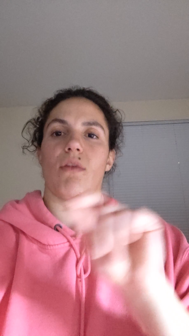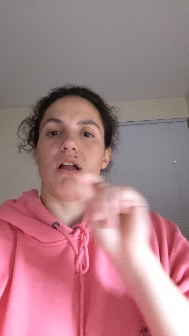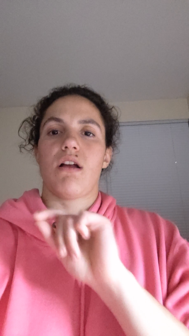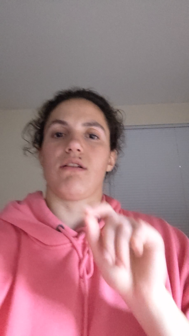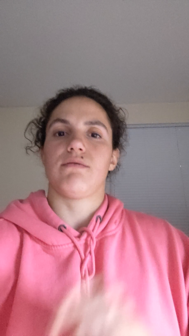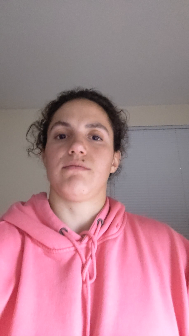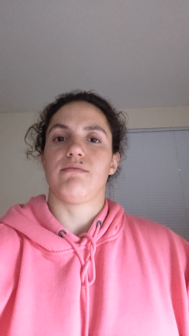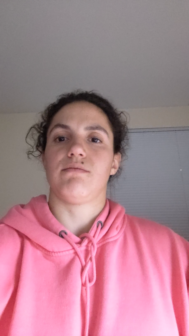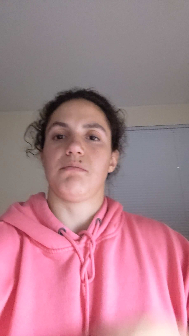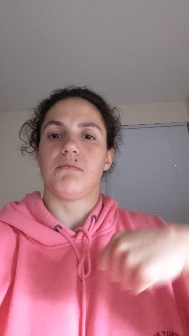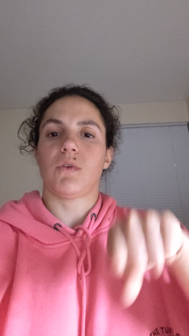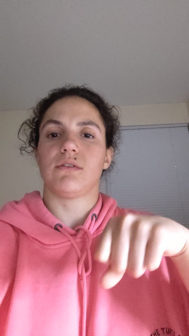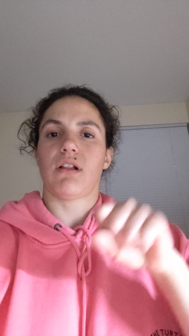motorcycle